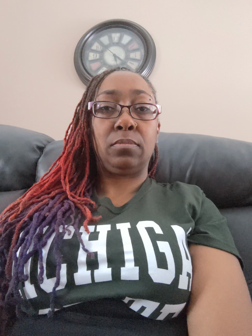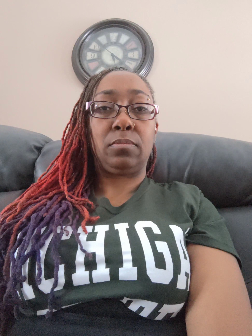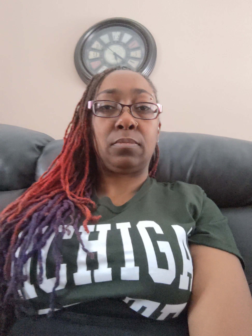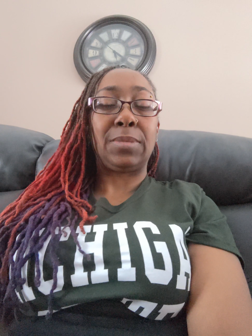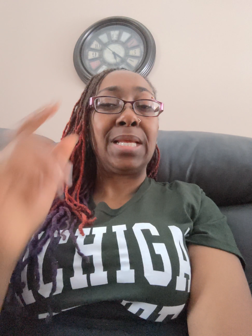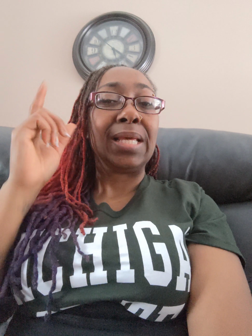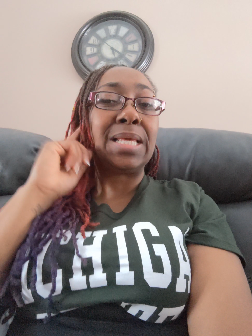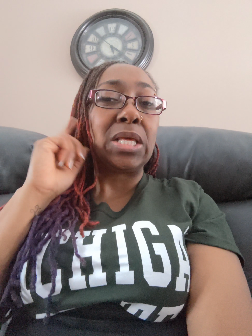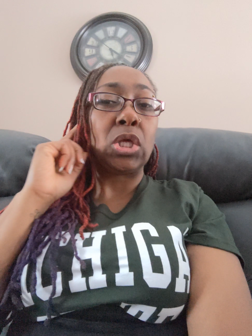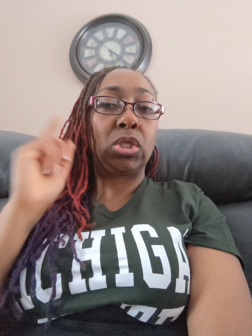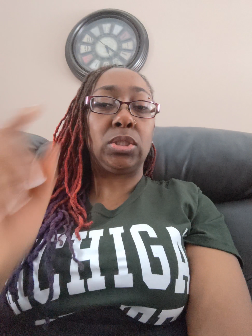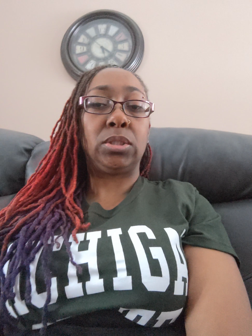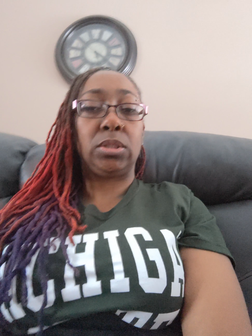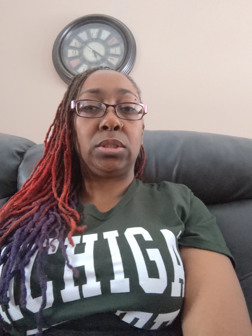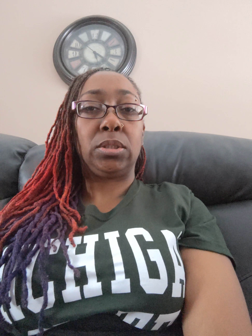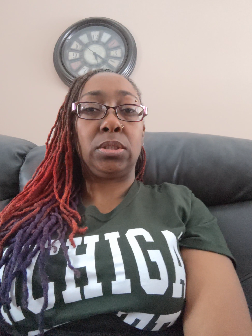hear